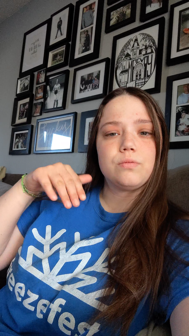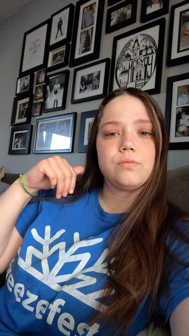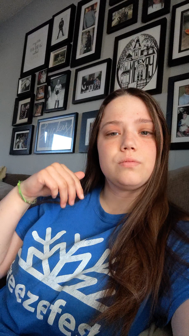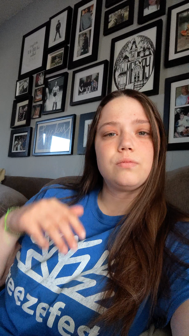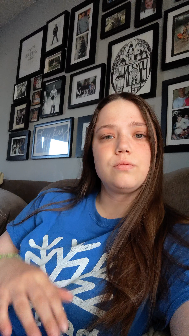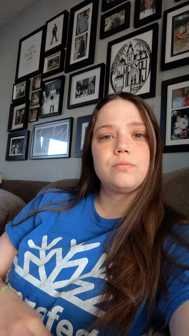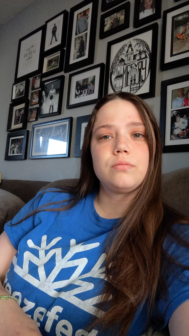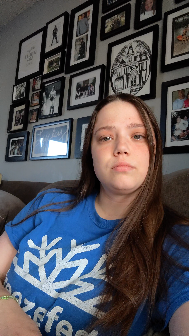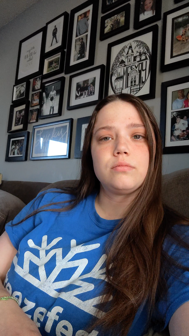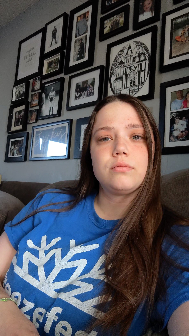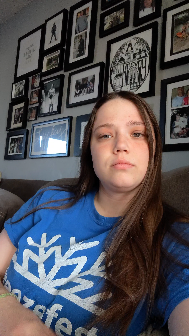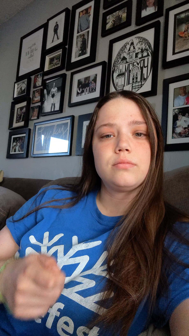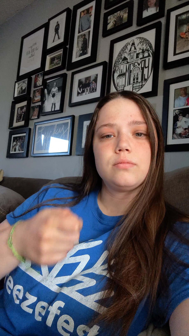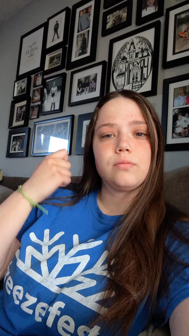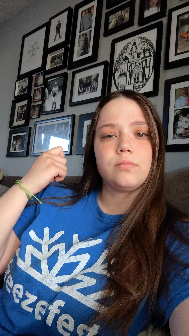pull